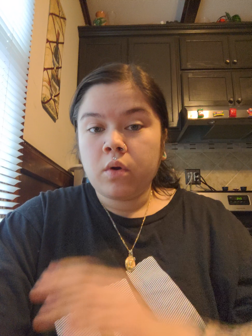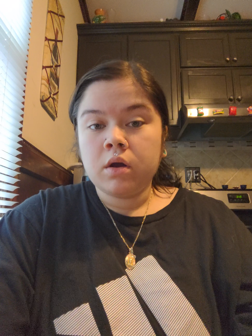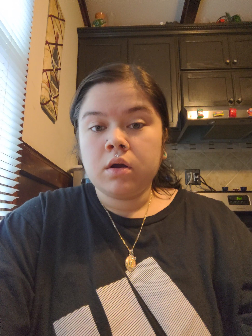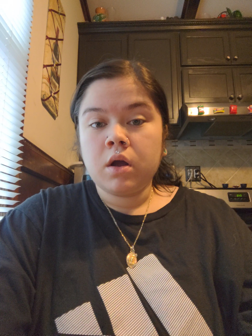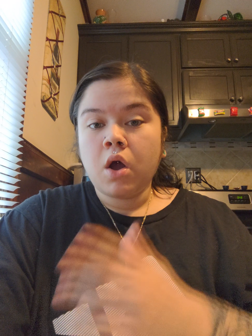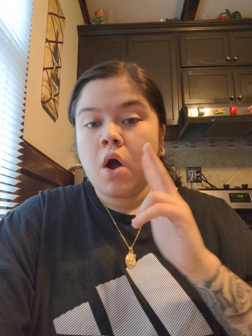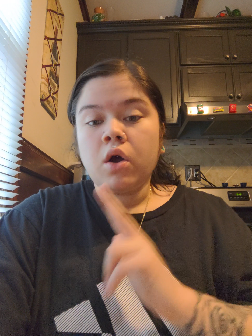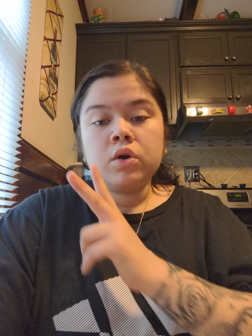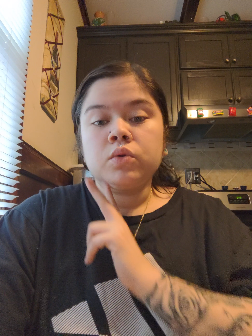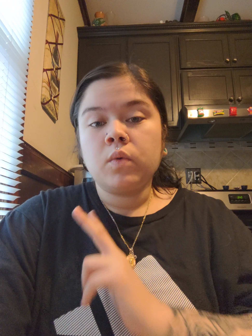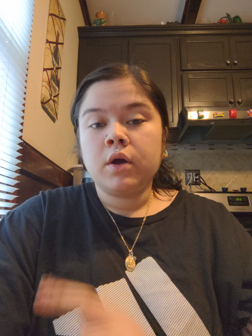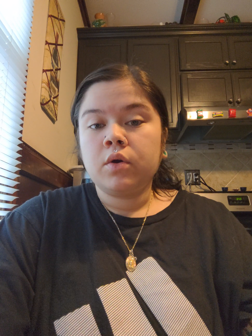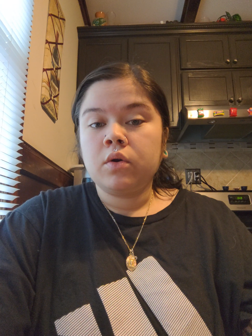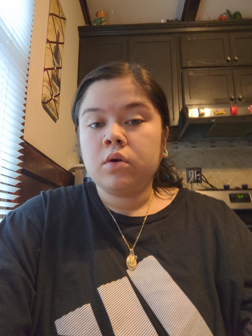underwear